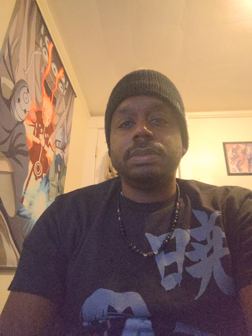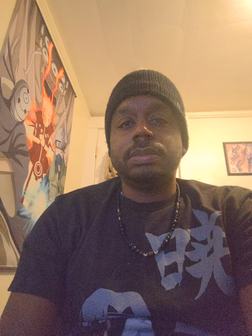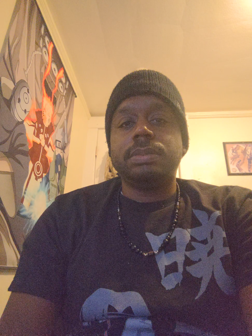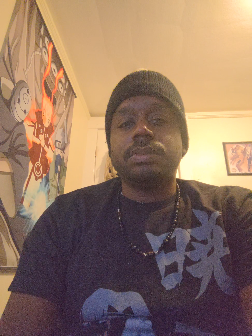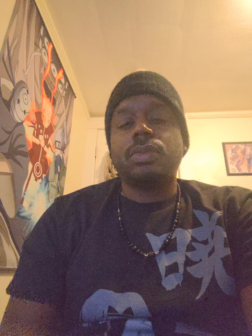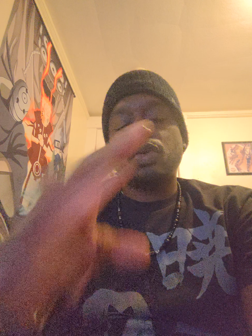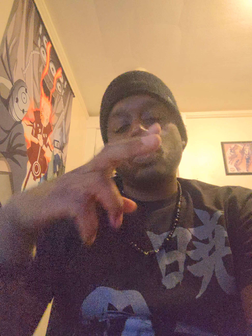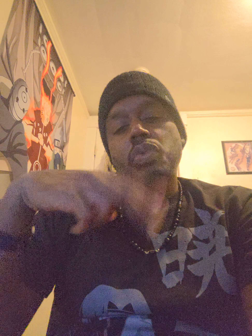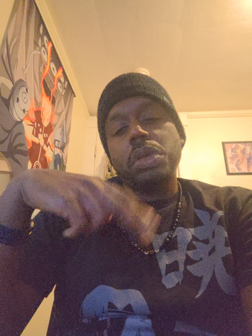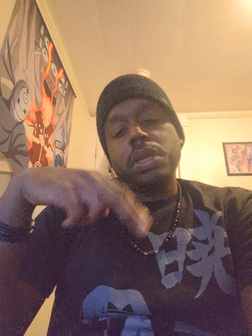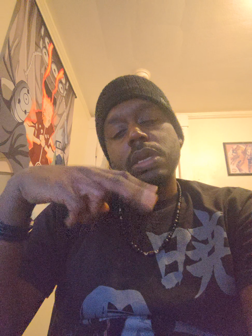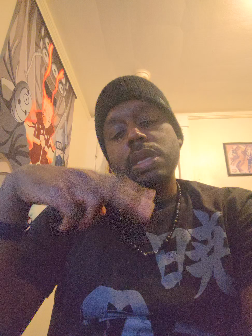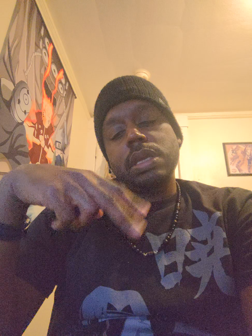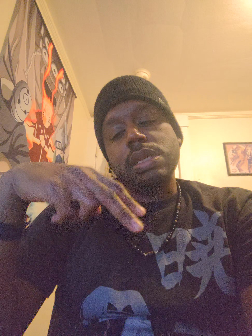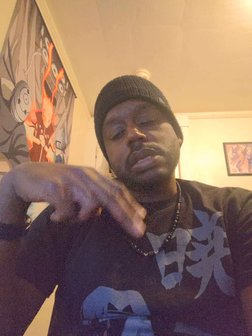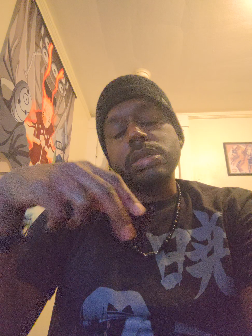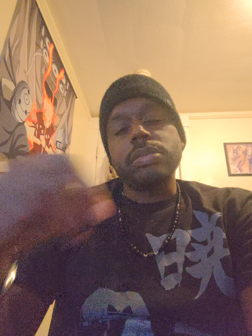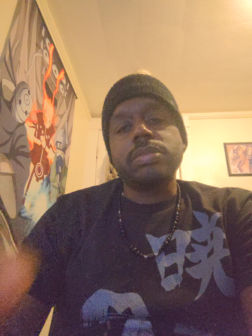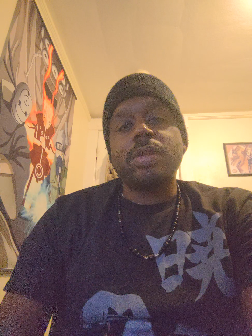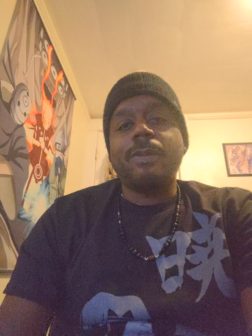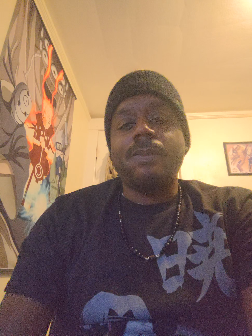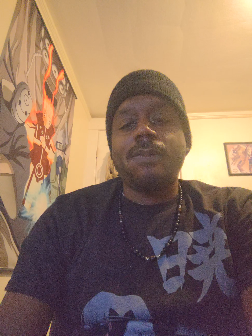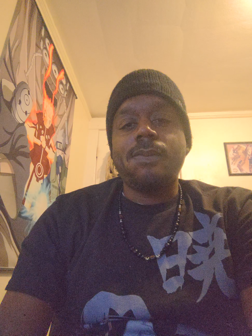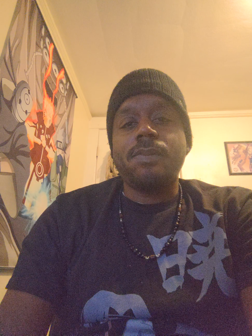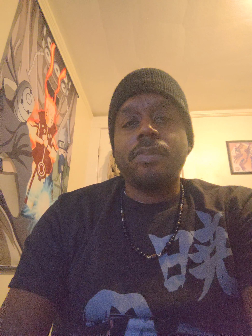read